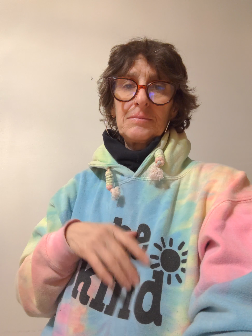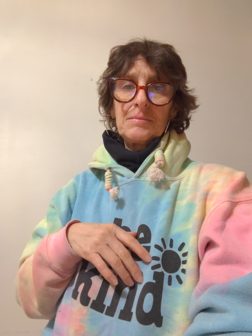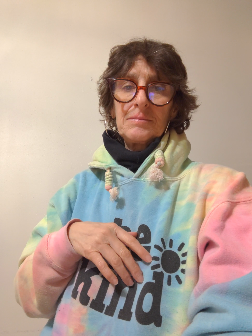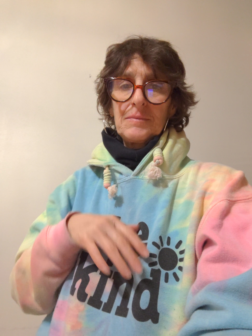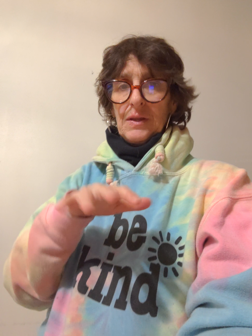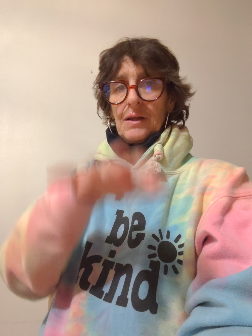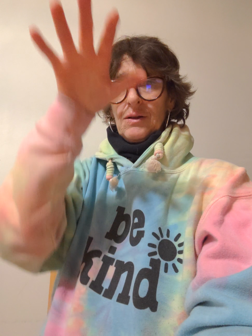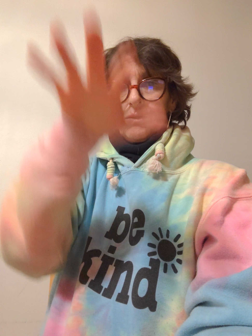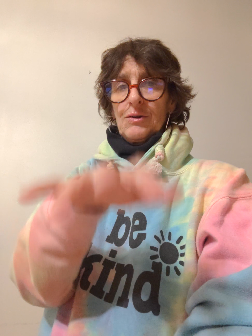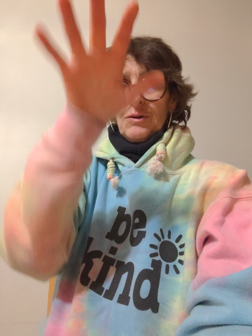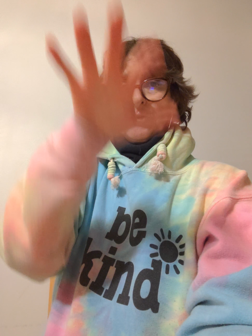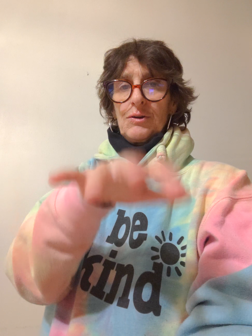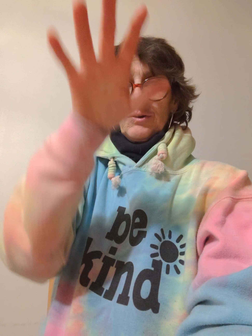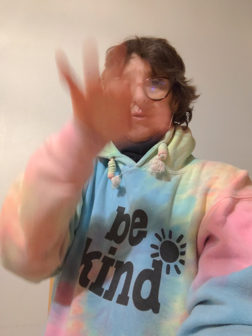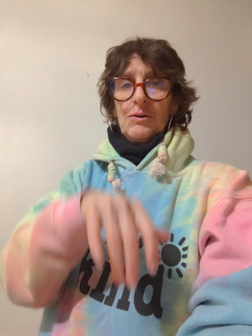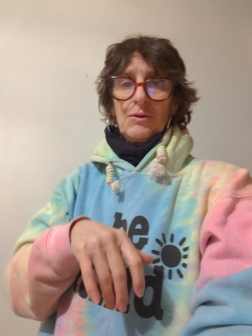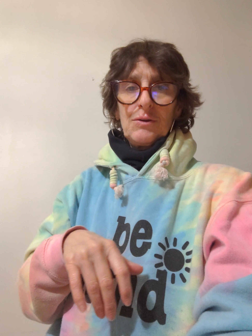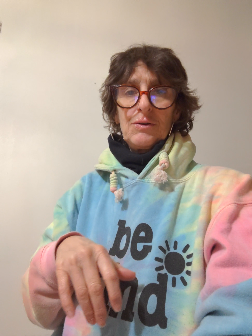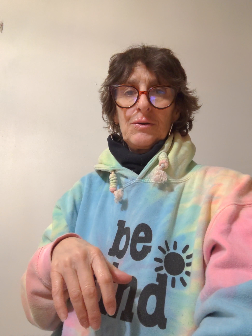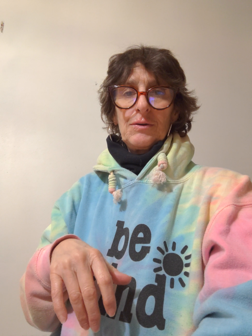alligator